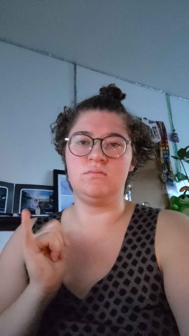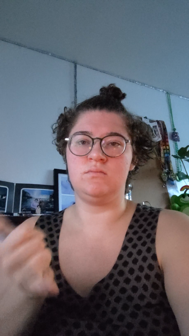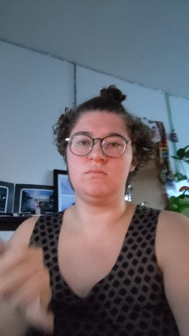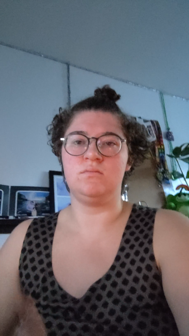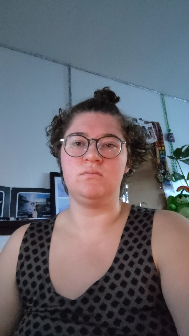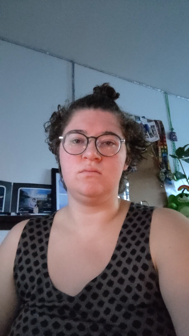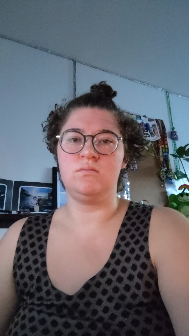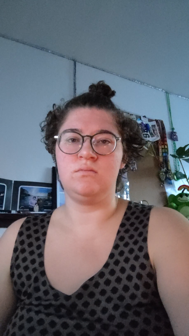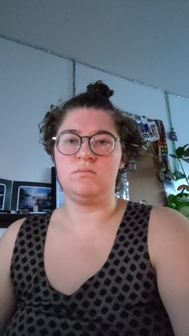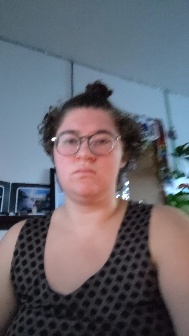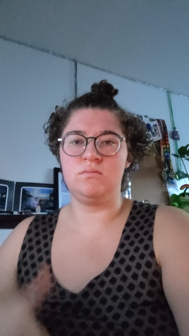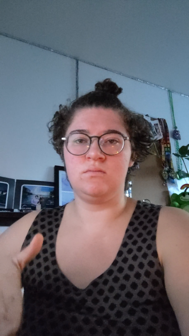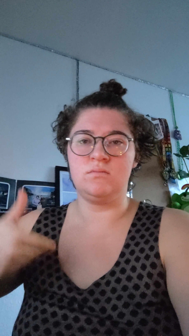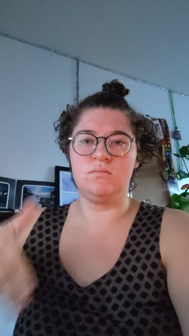pants